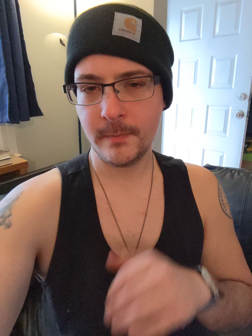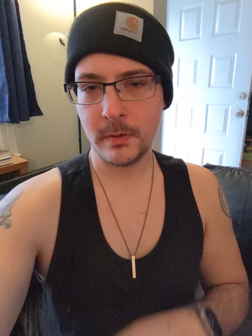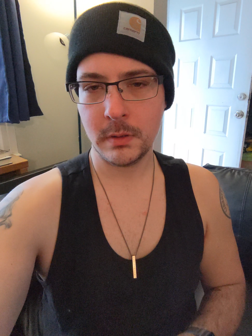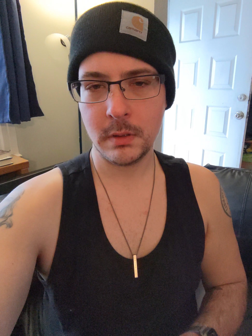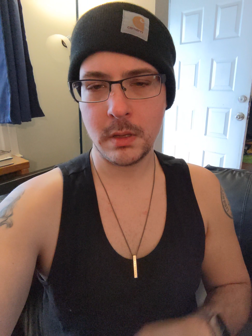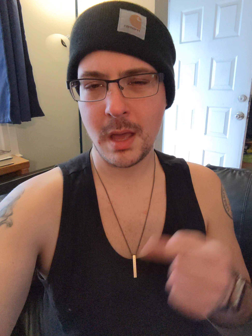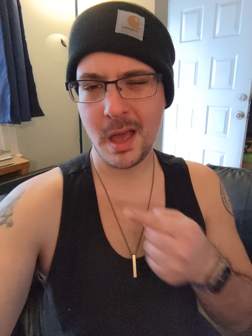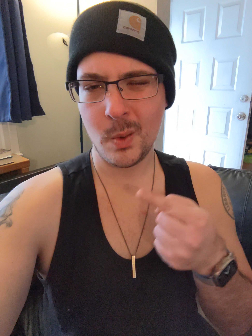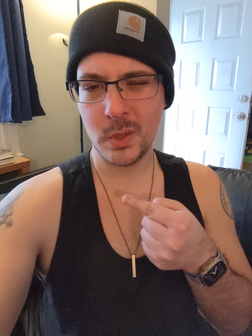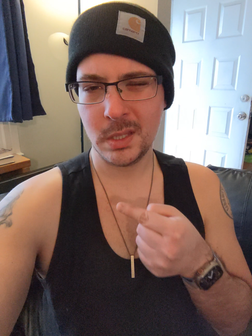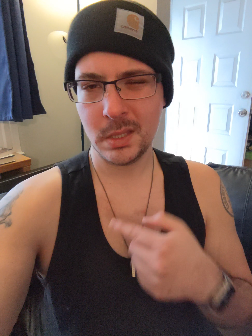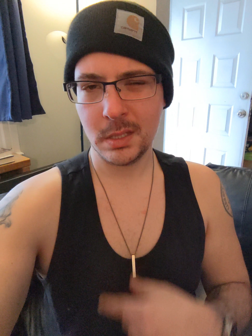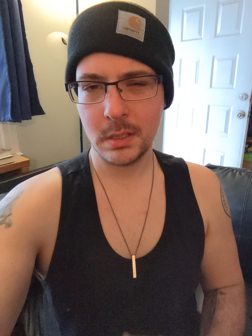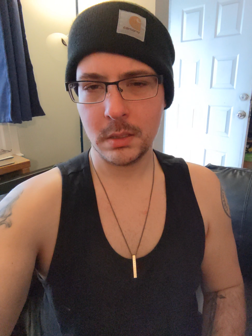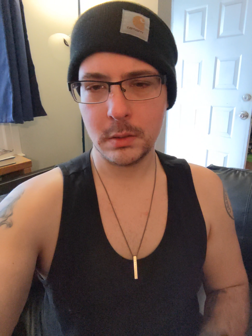owie